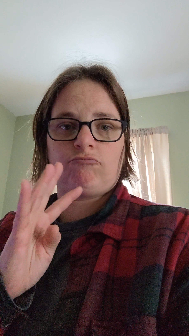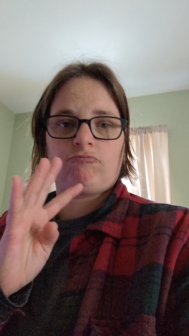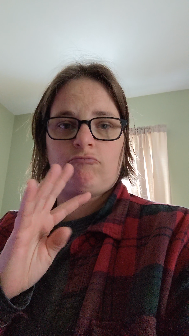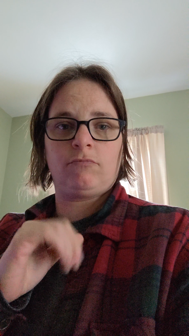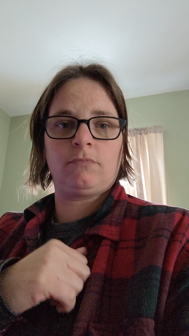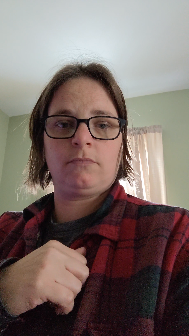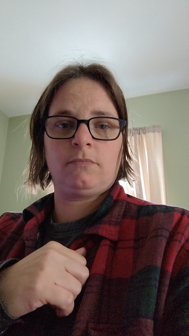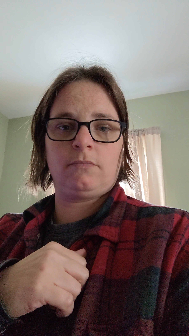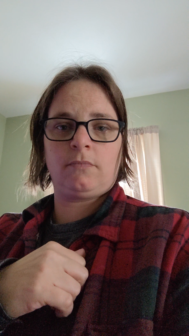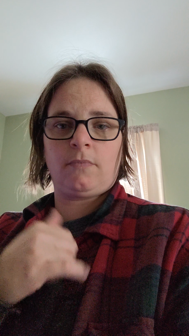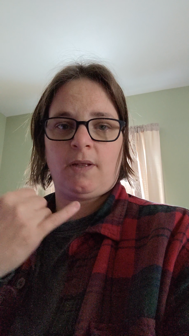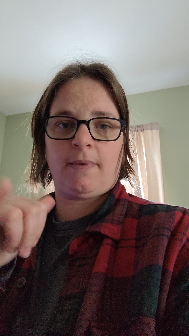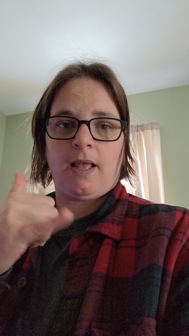play